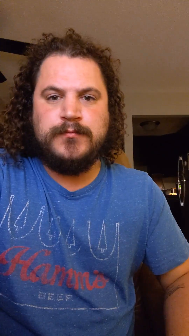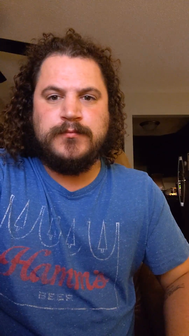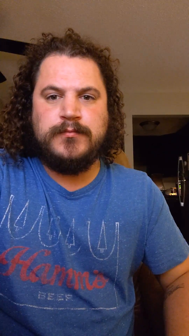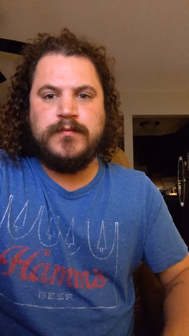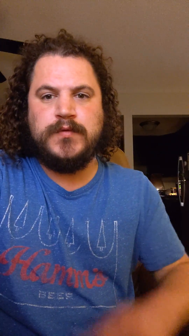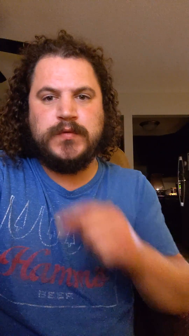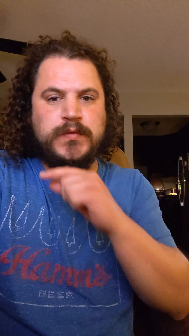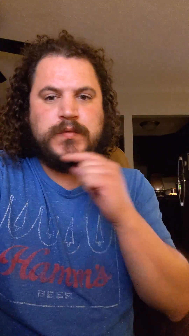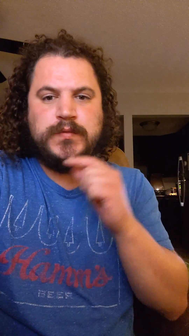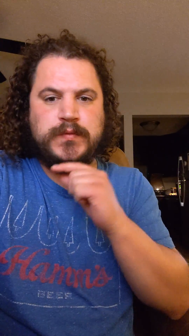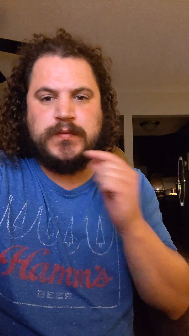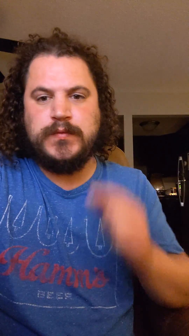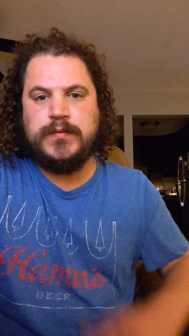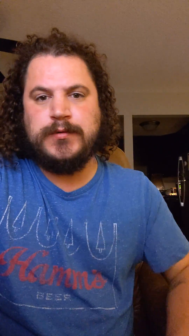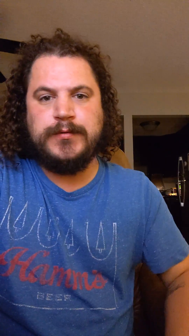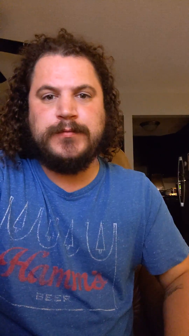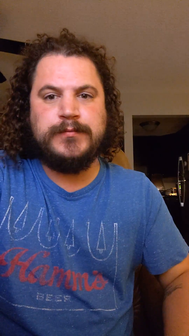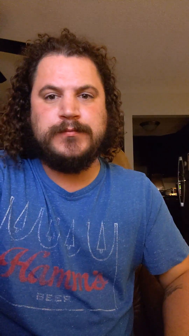glue